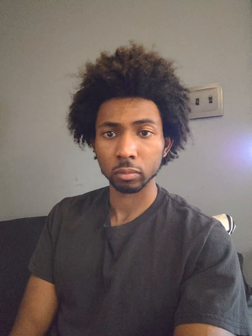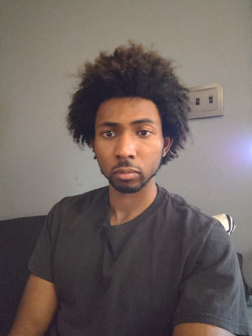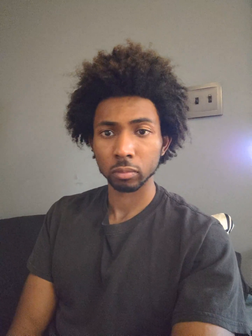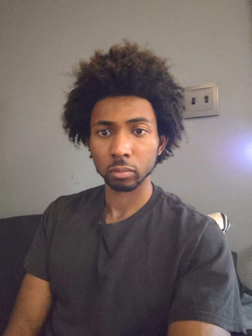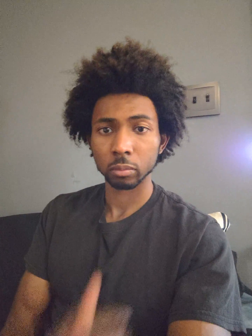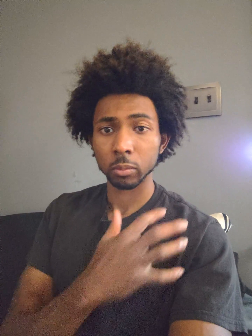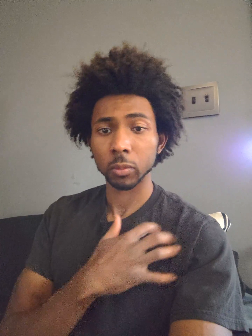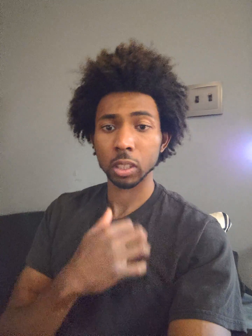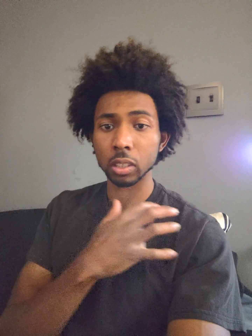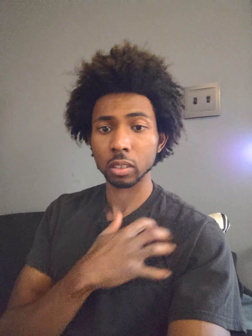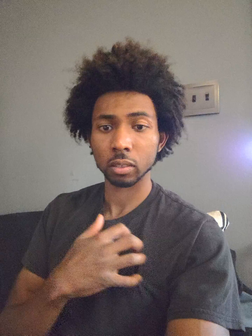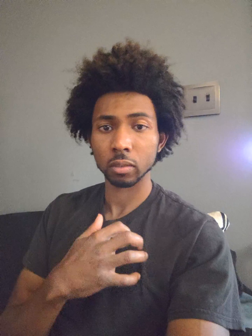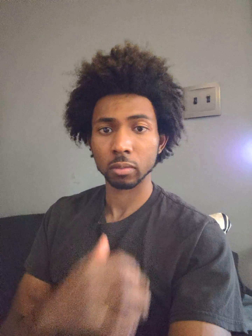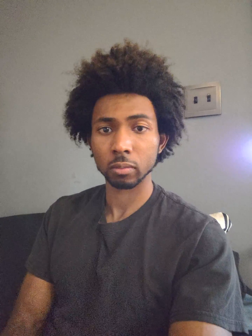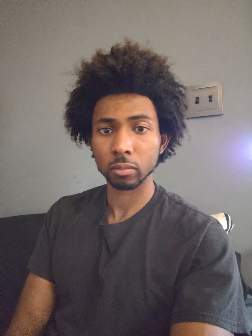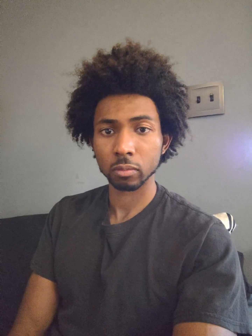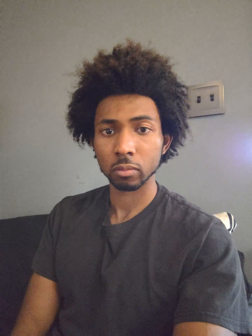bear